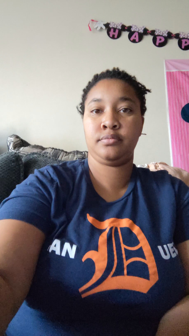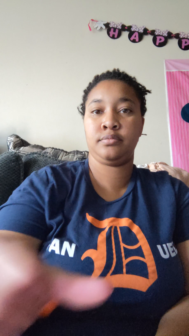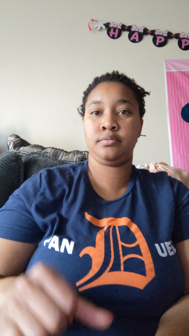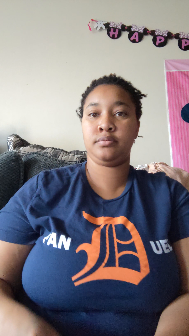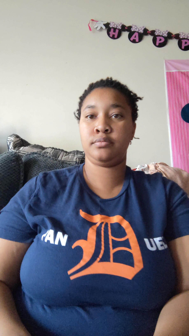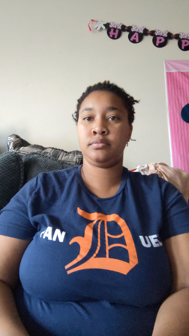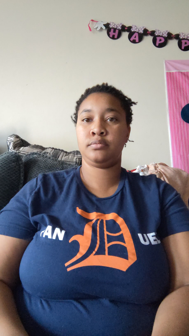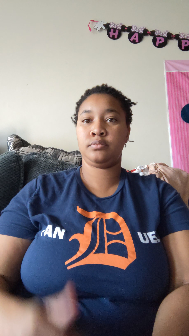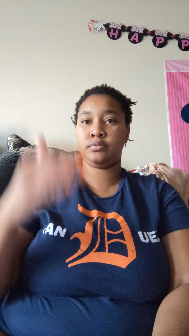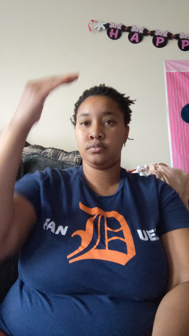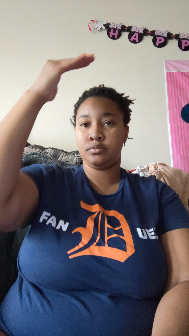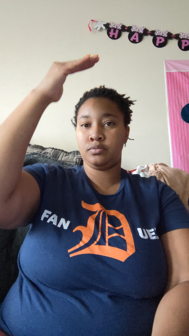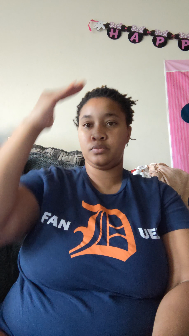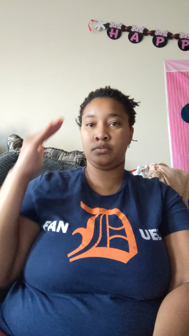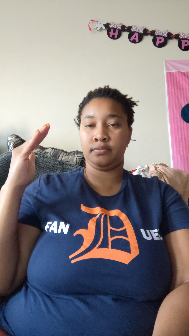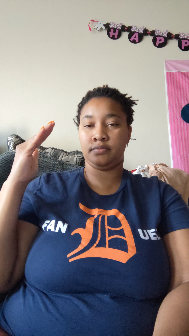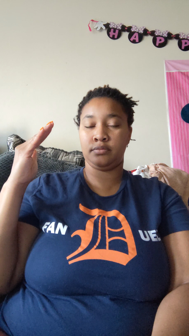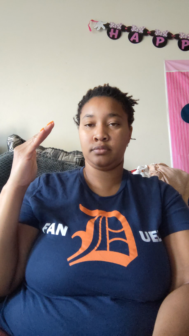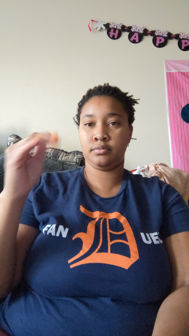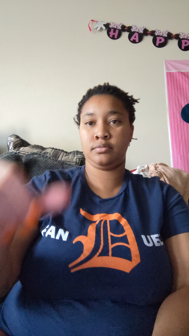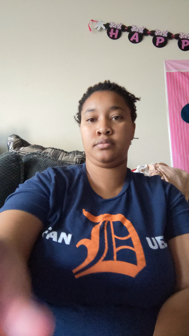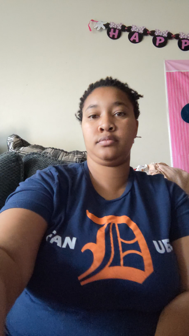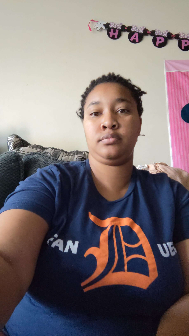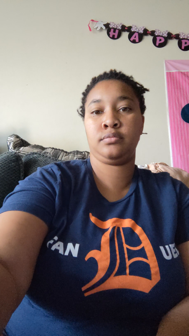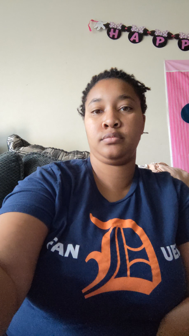roof